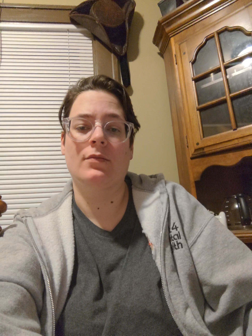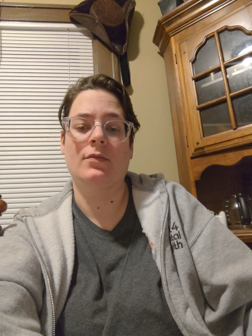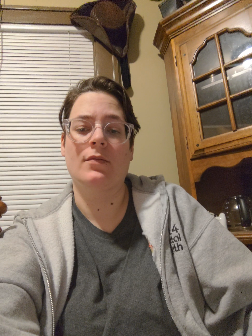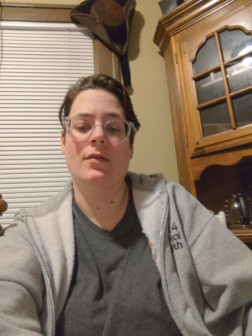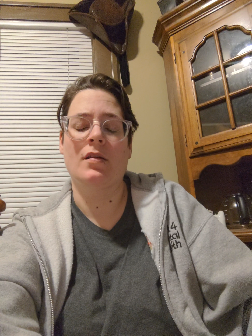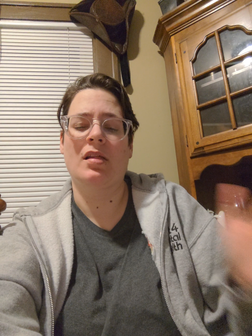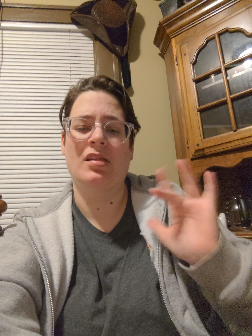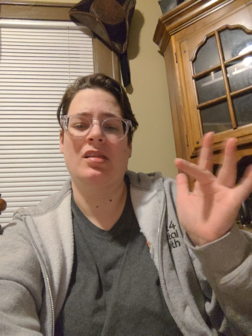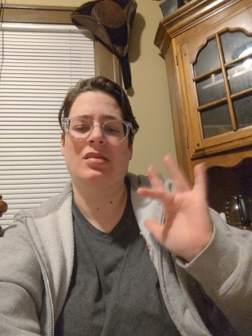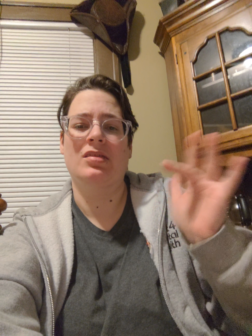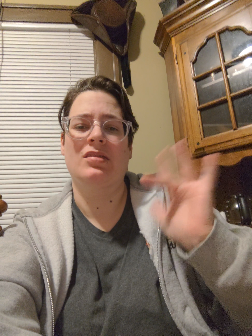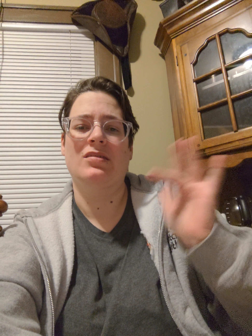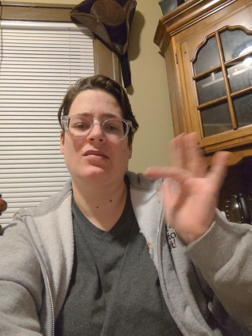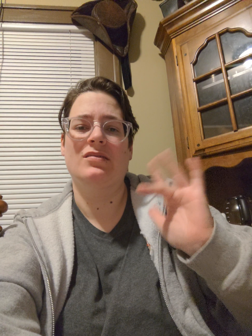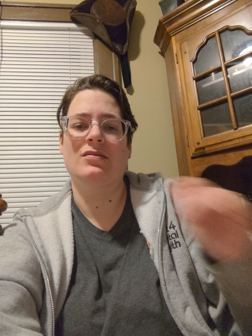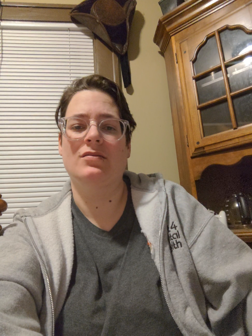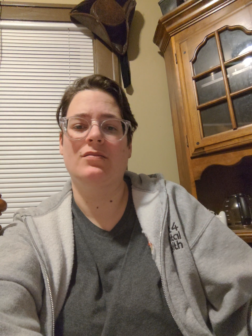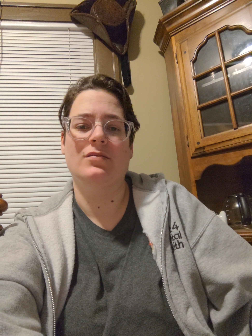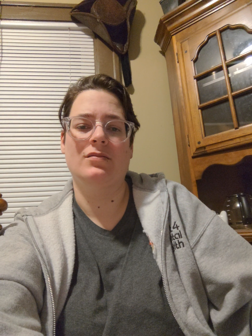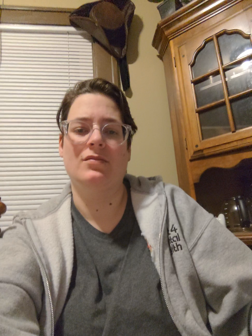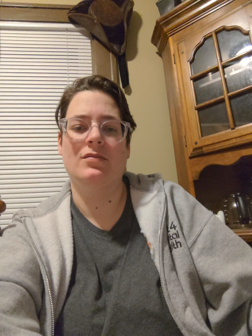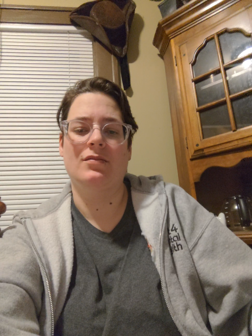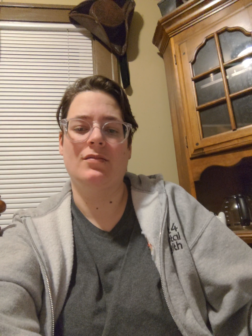yucky